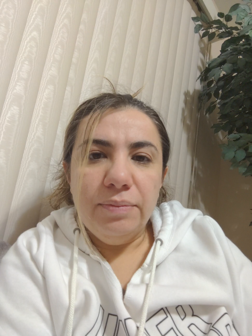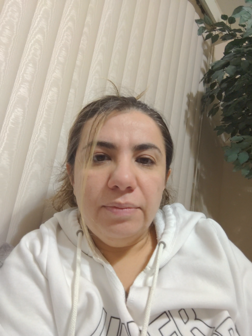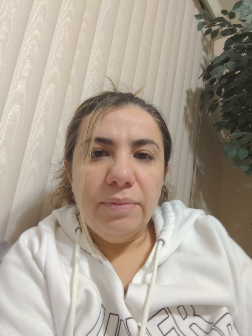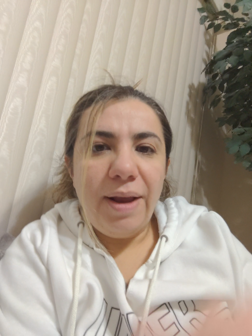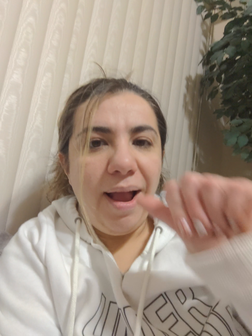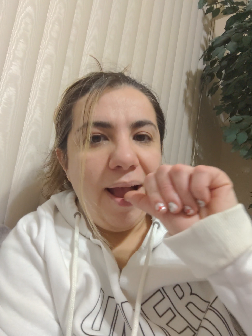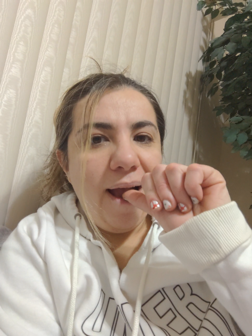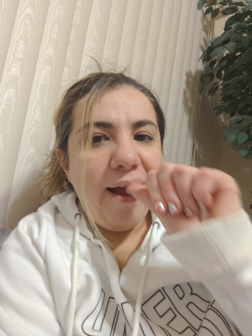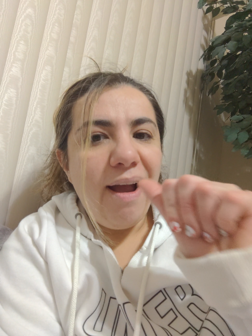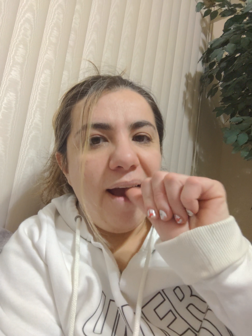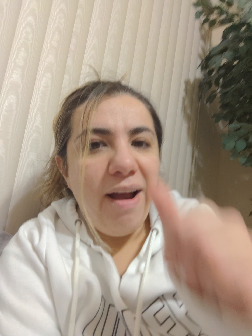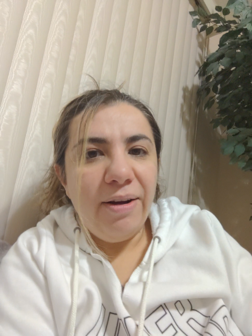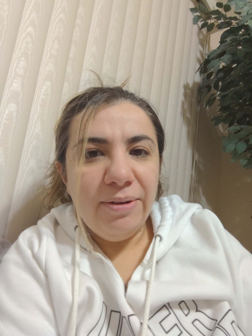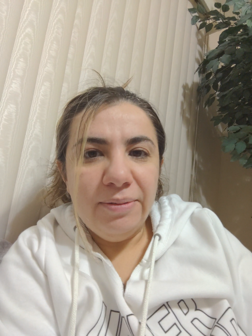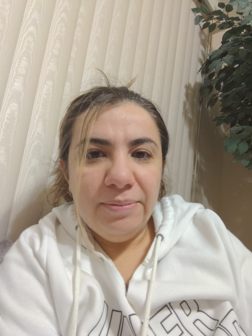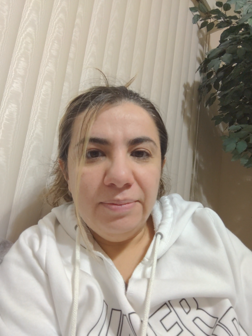nuts